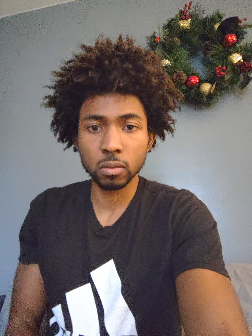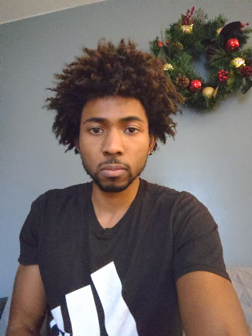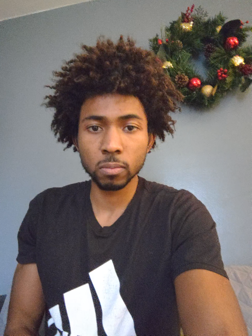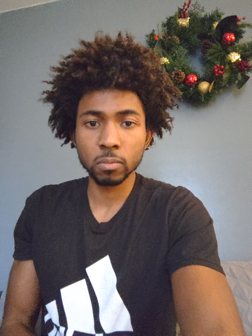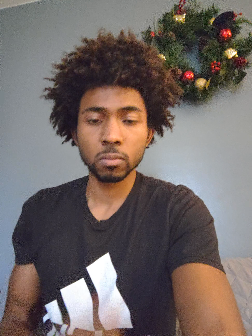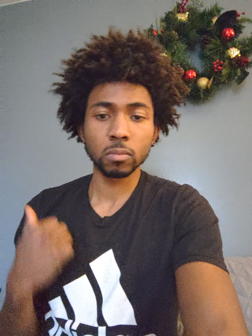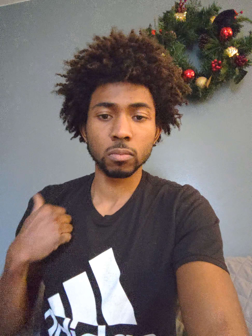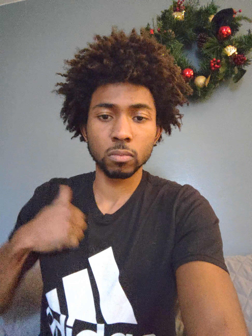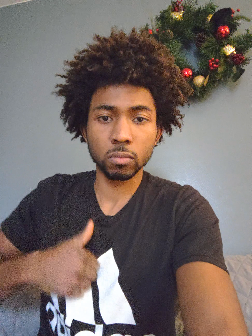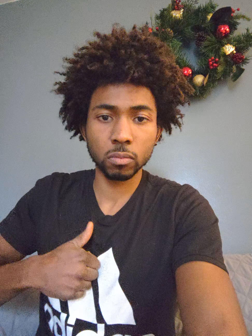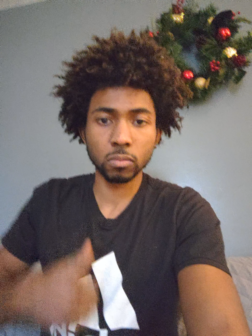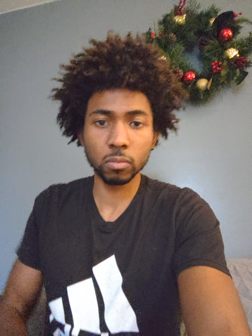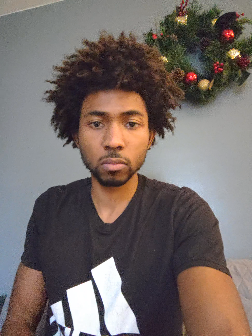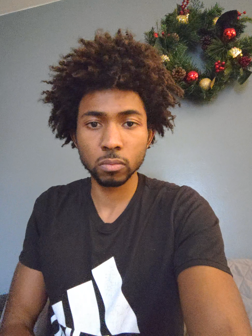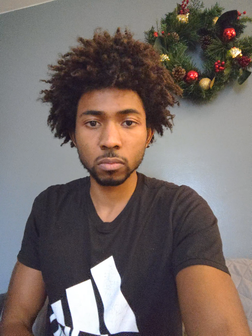jacket